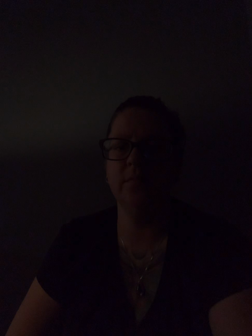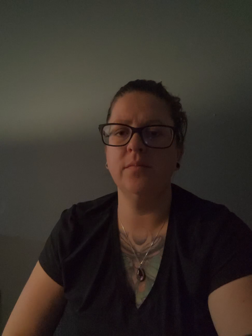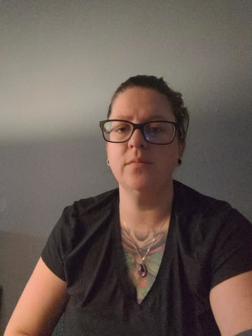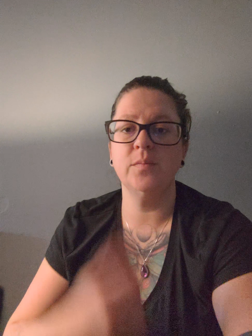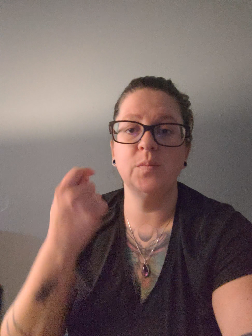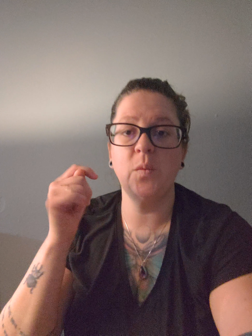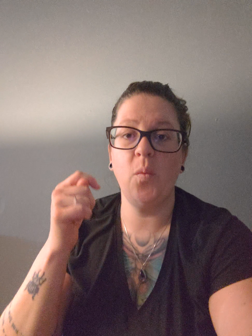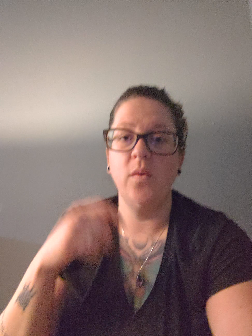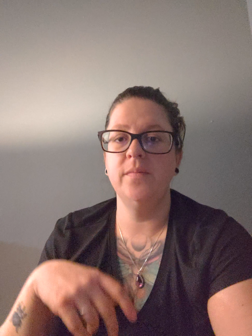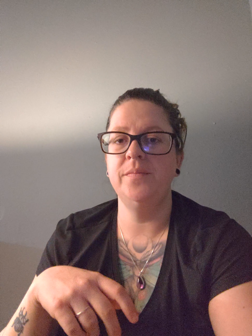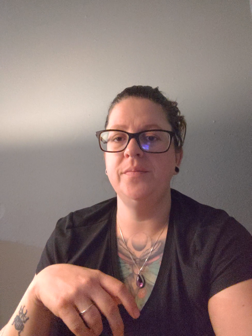toy